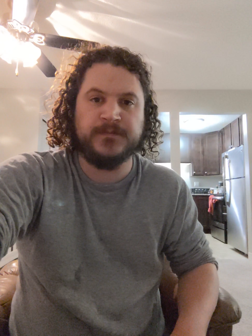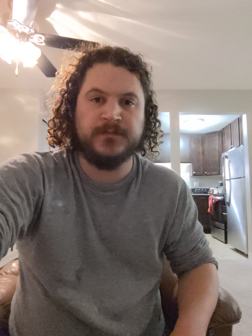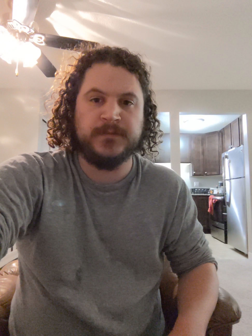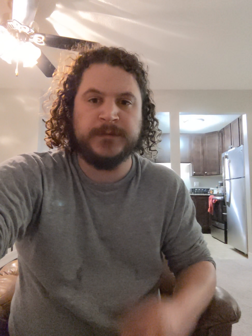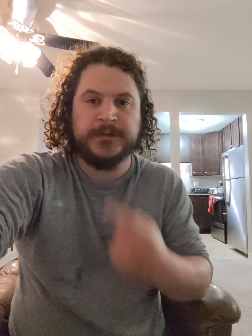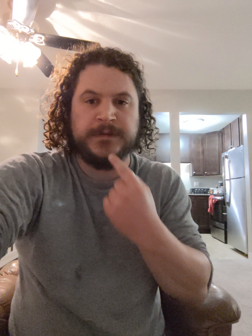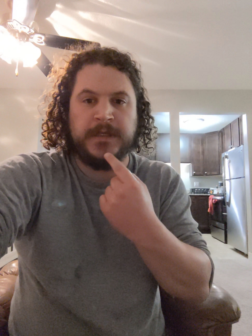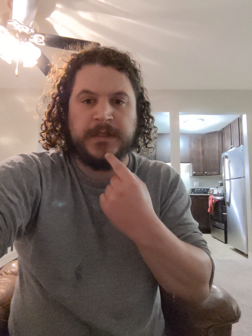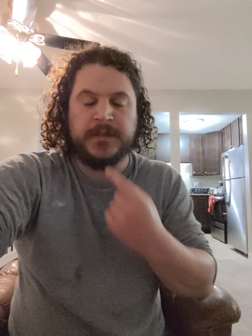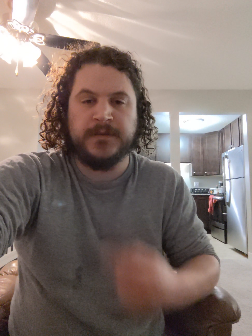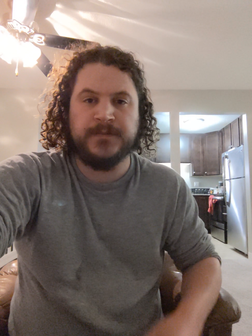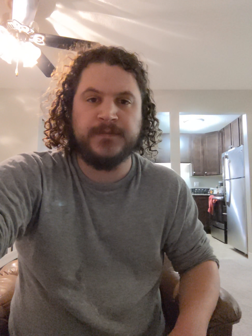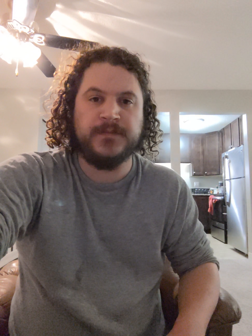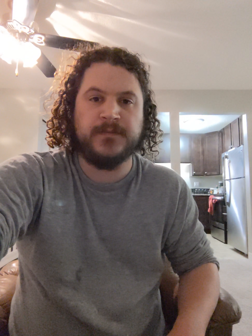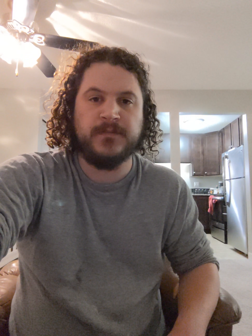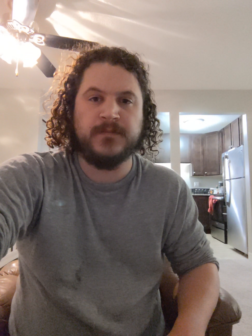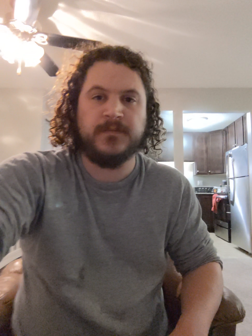say